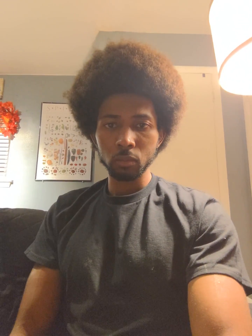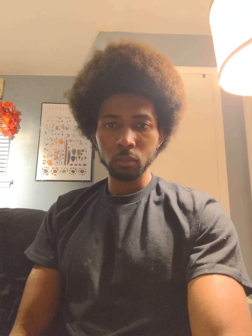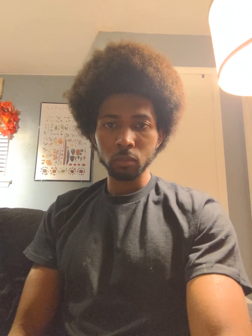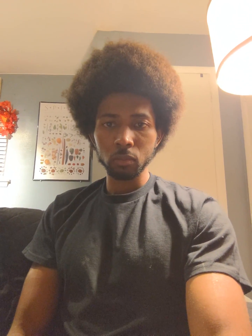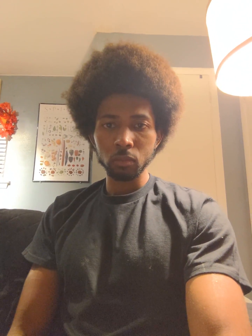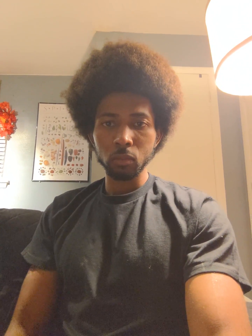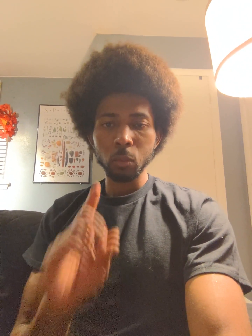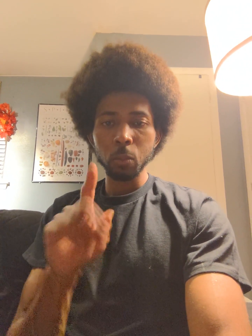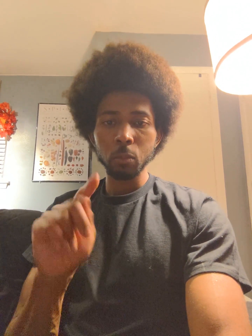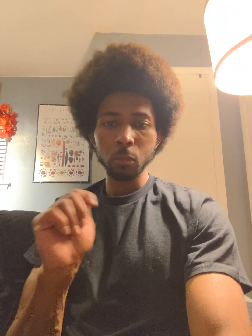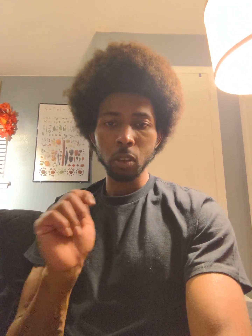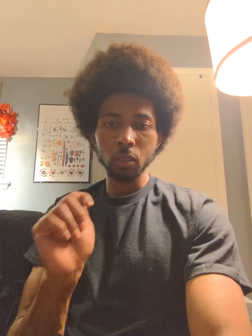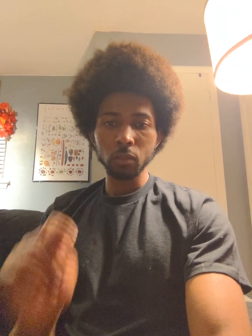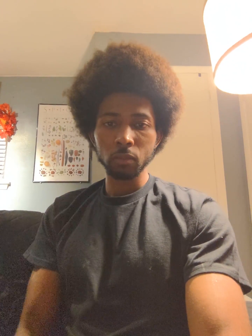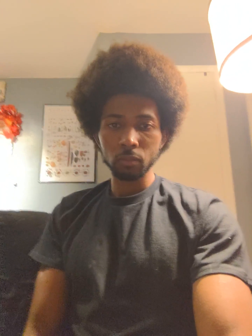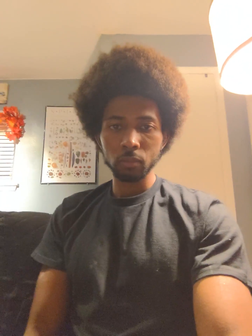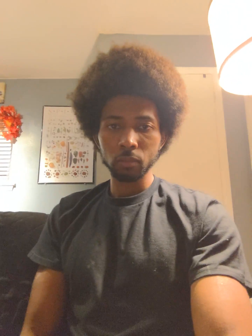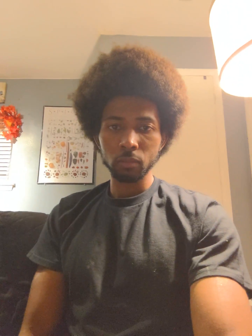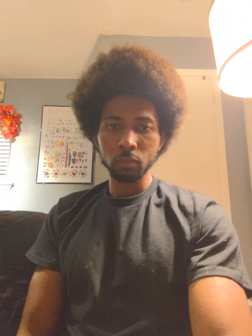go potty